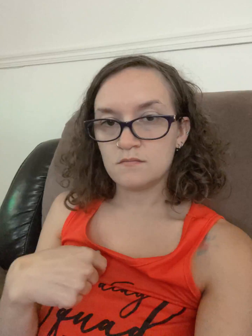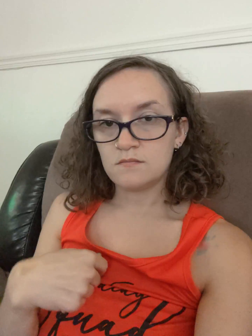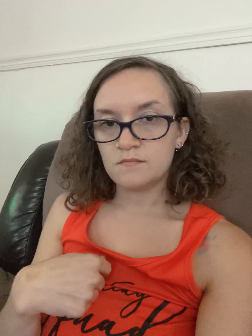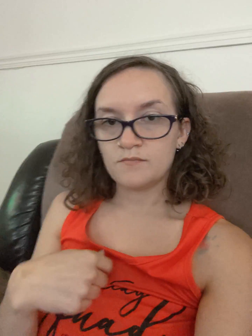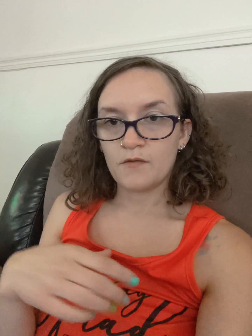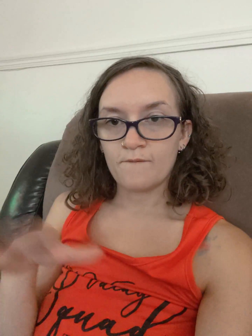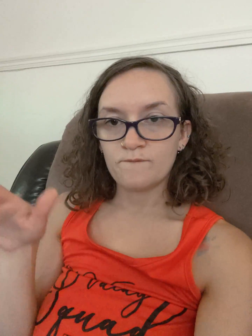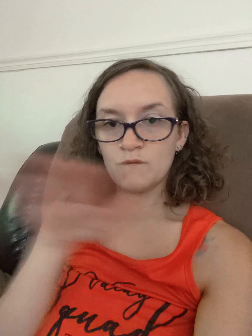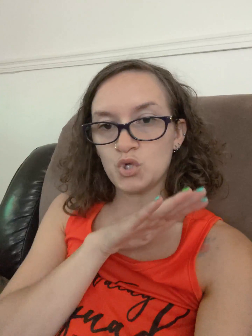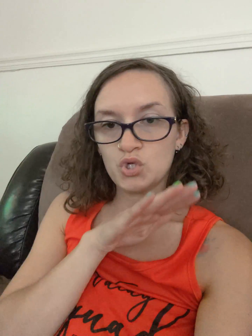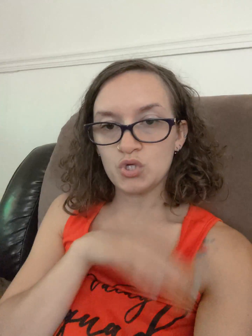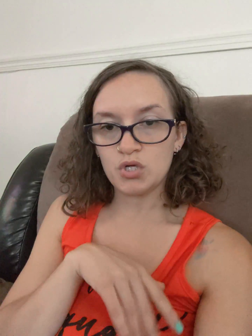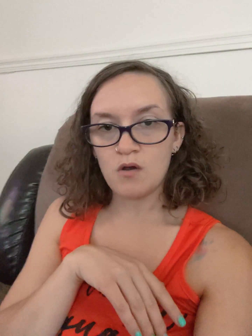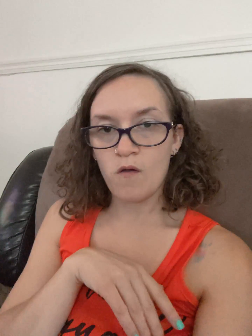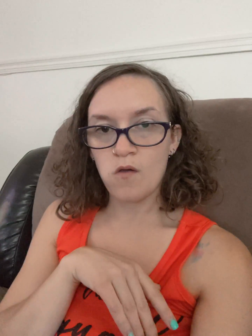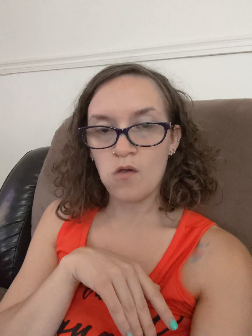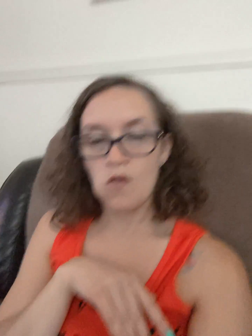full